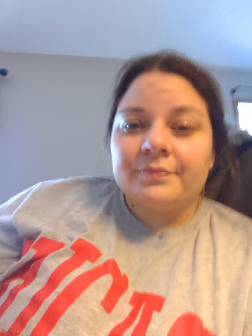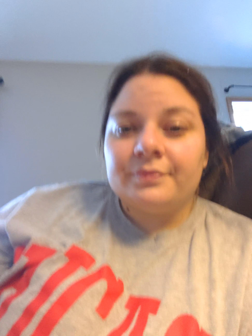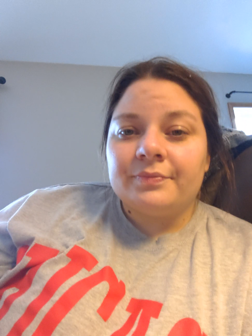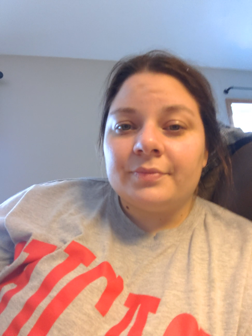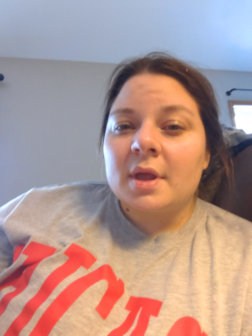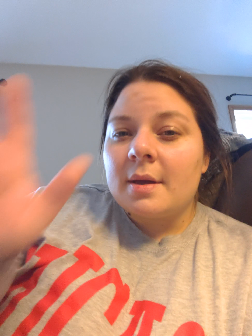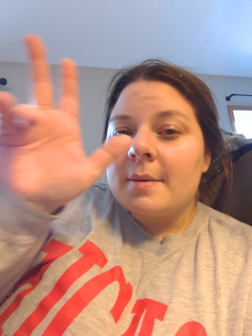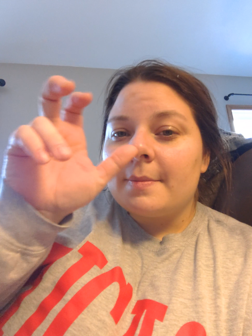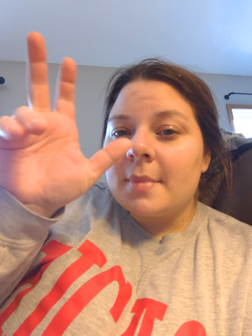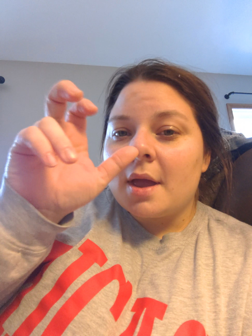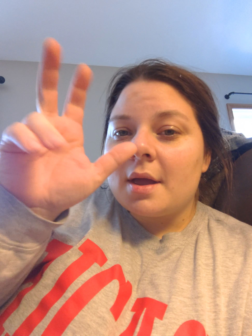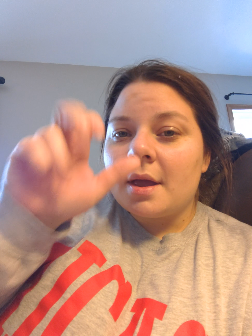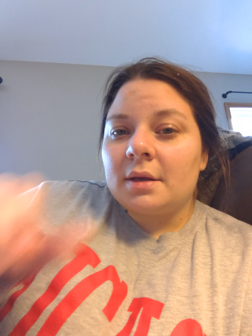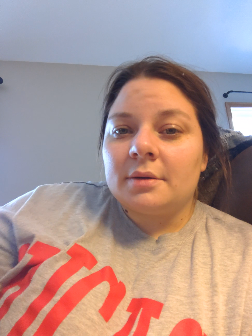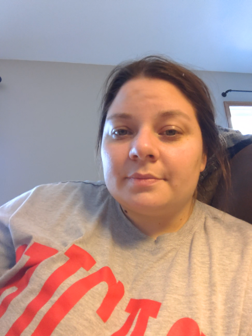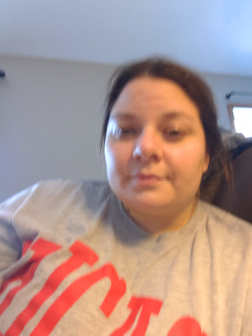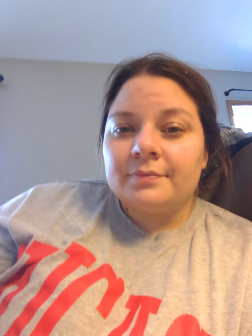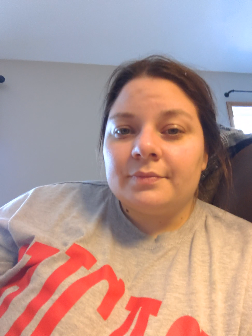bug